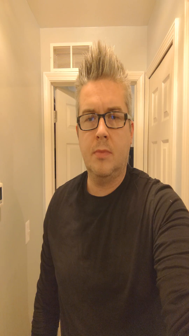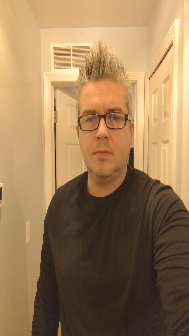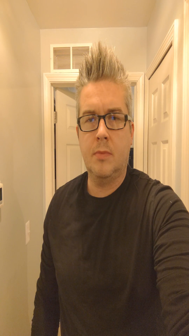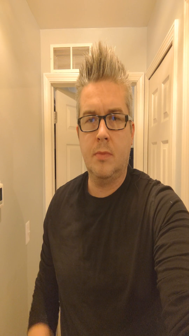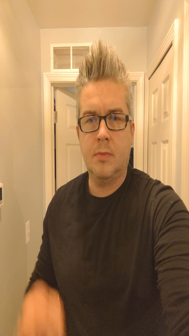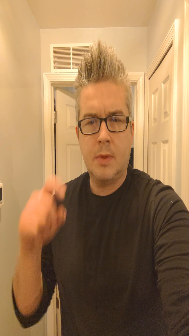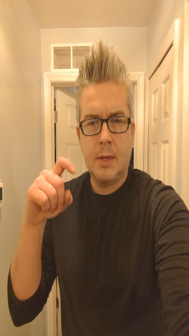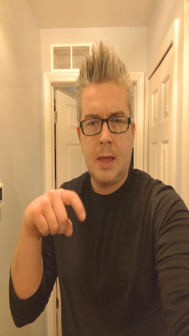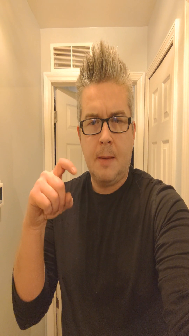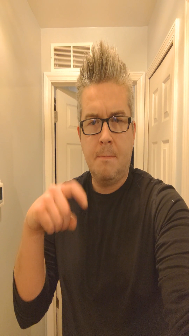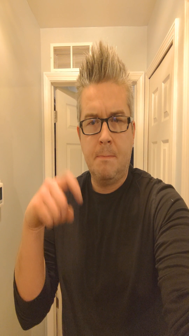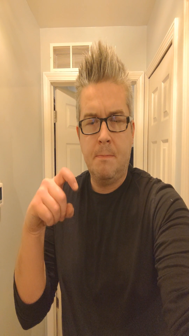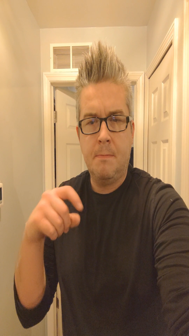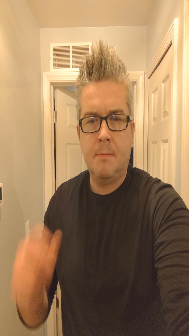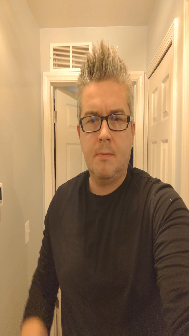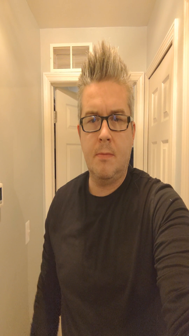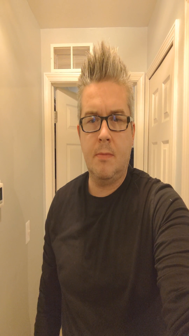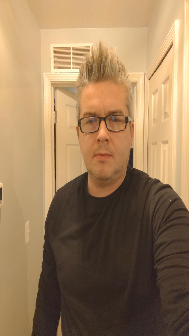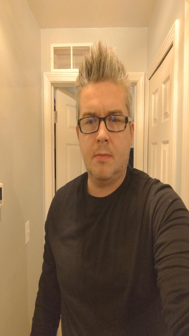time